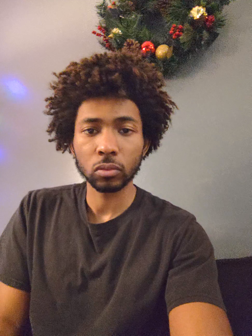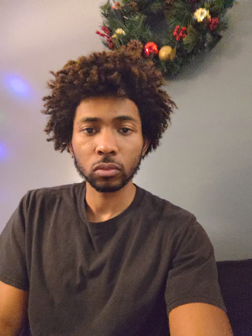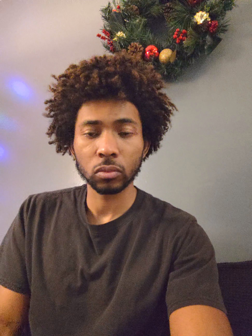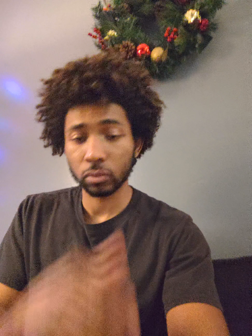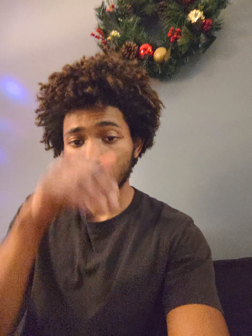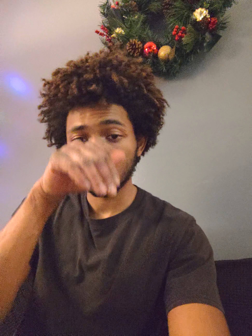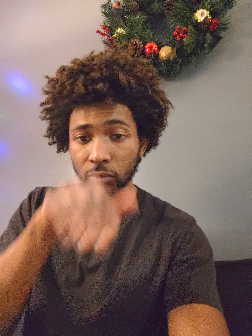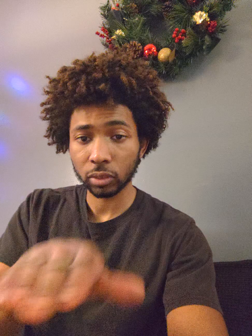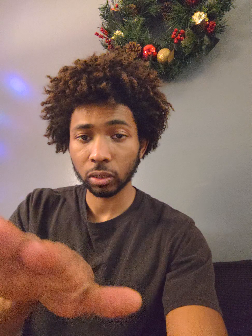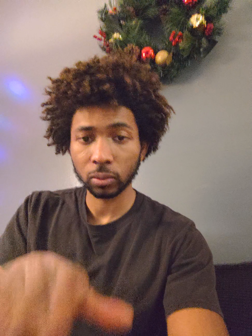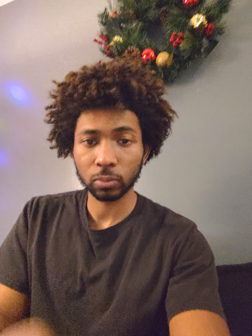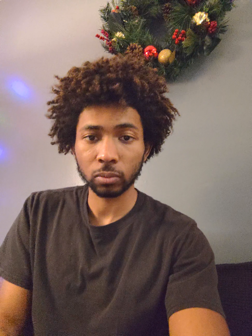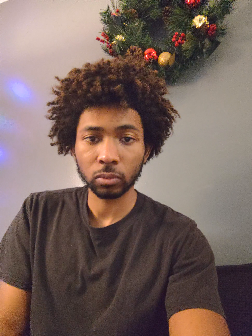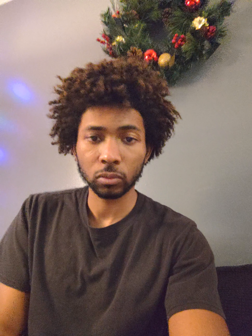elephant